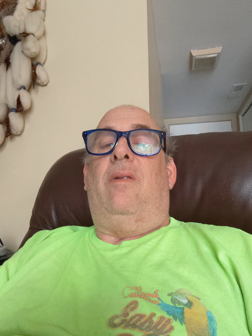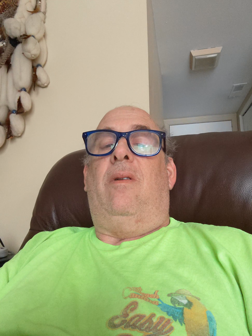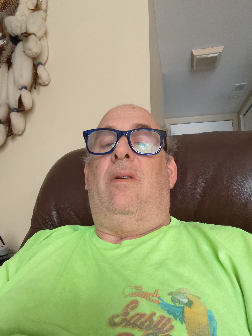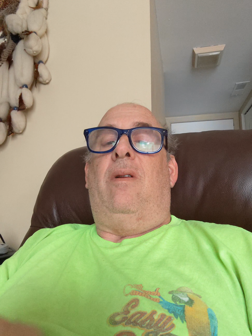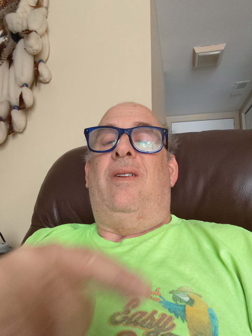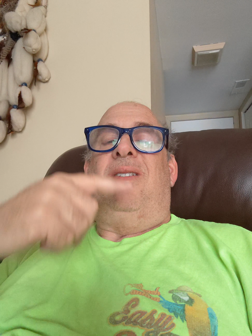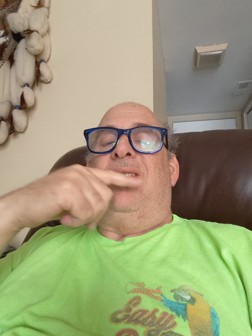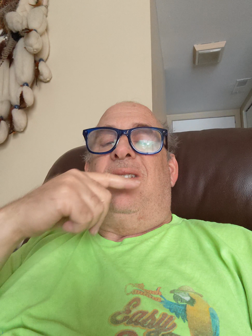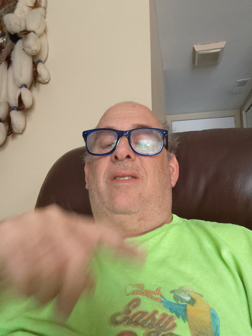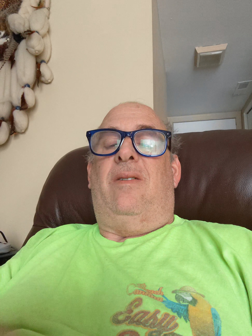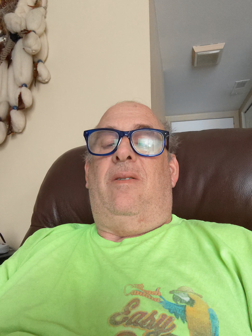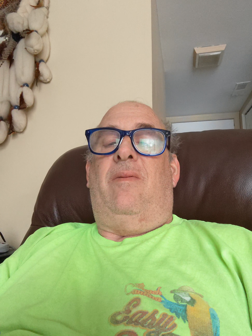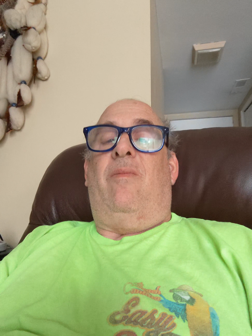toothbrush